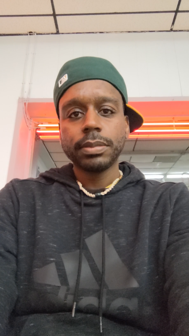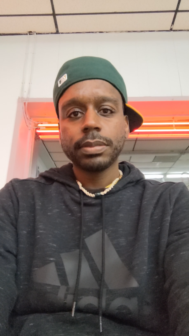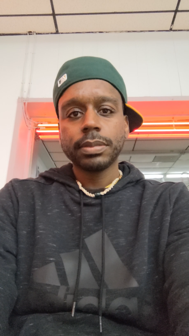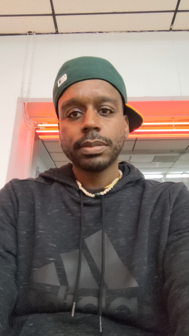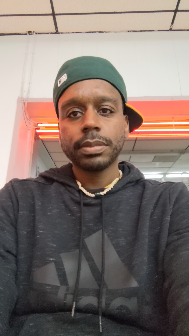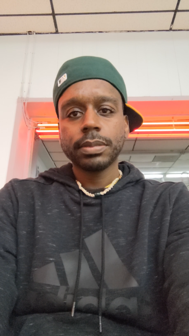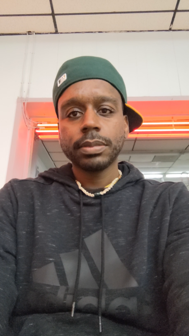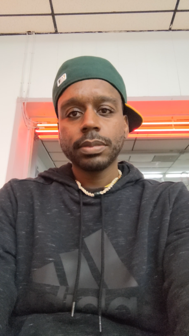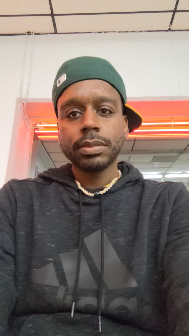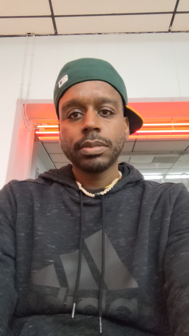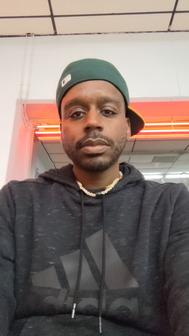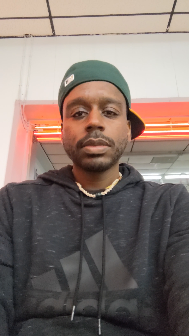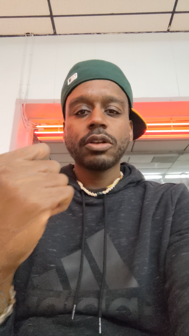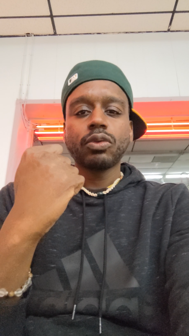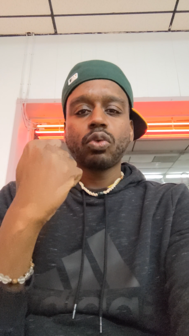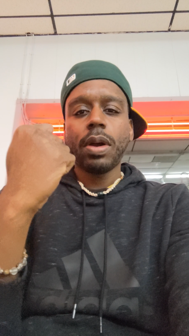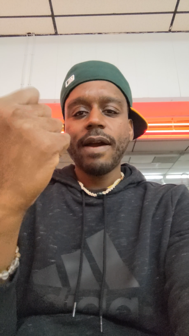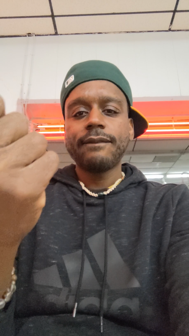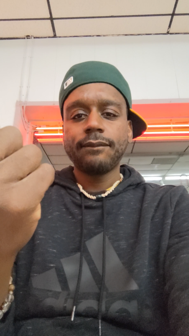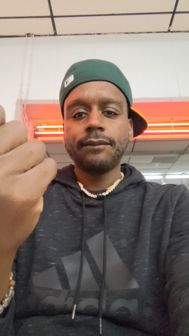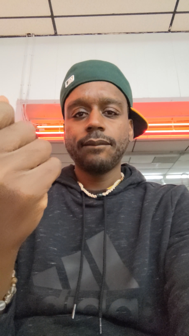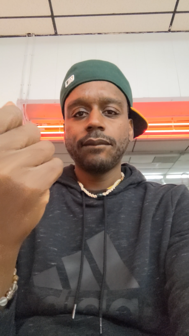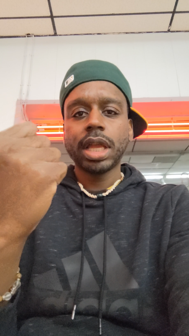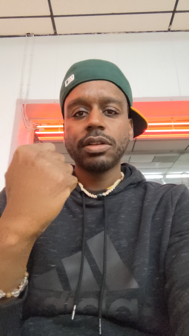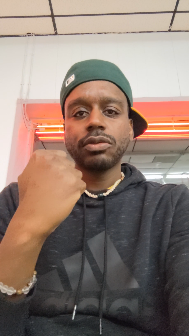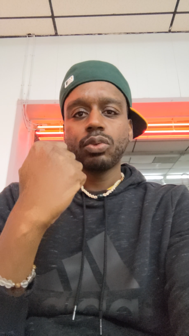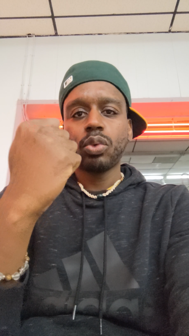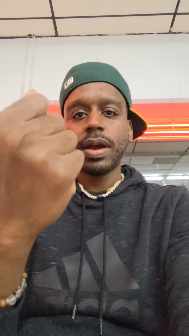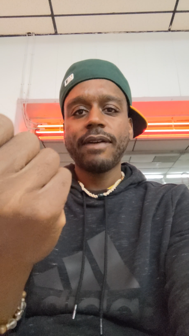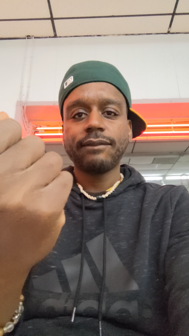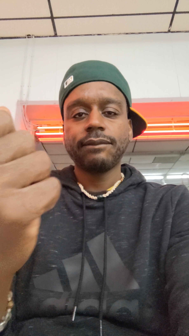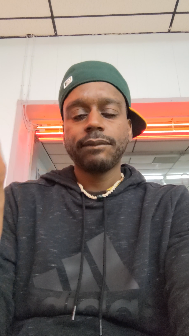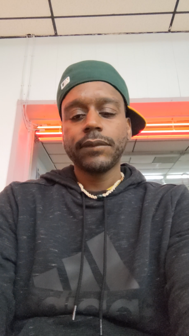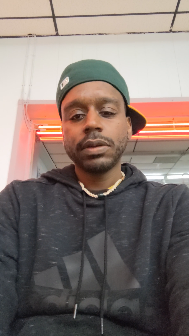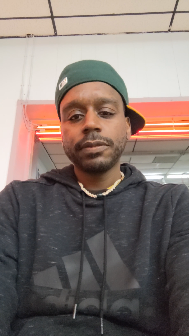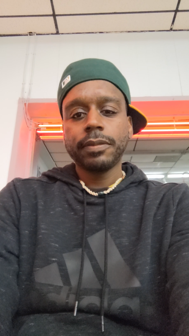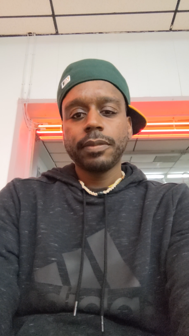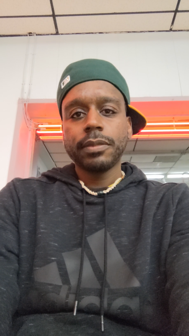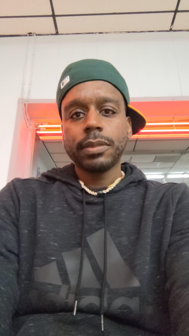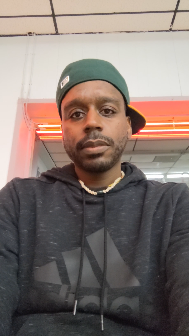drive